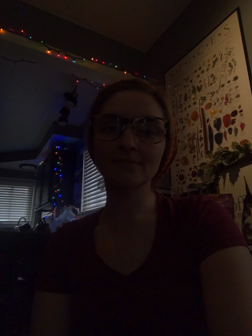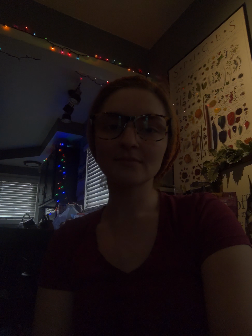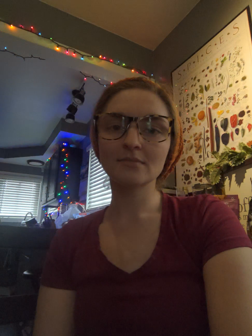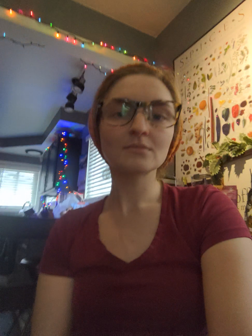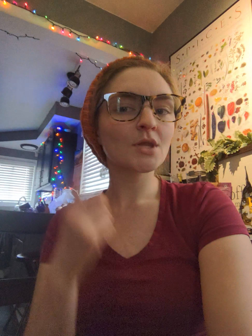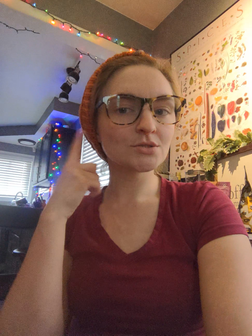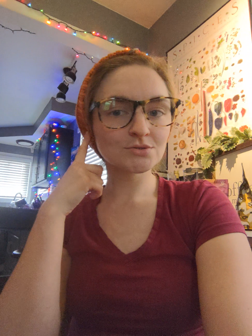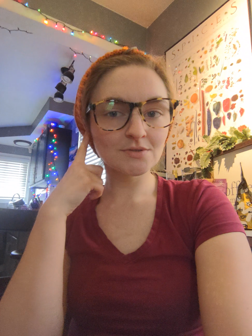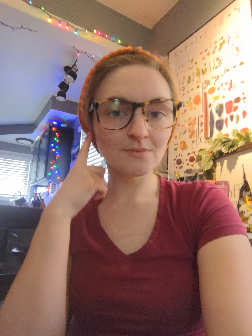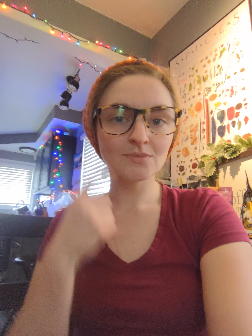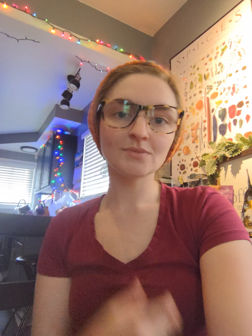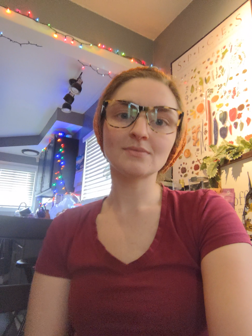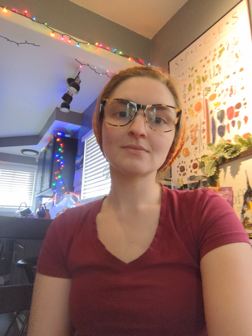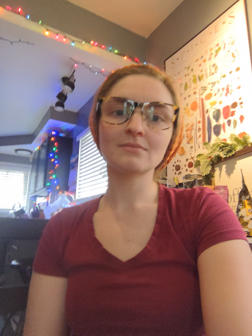ear